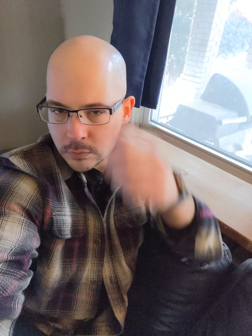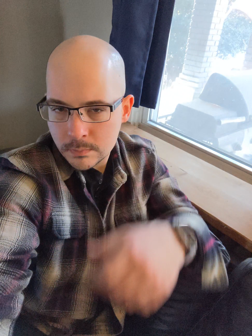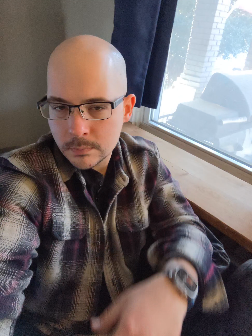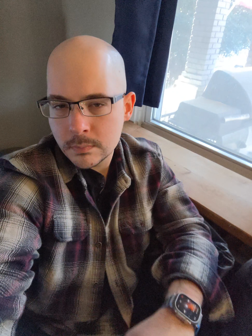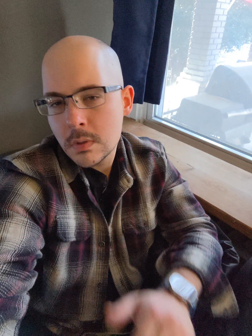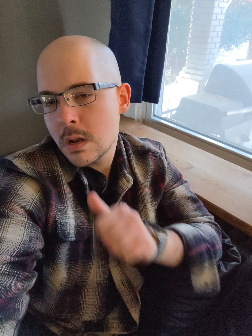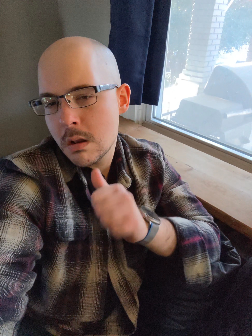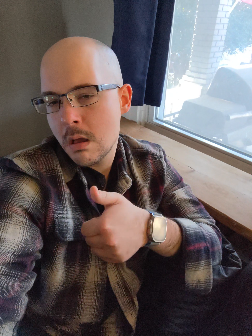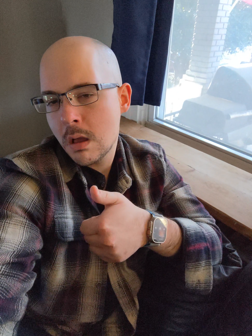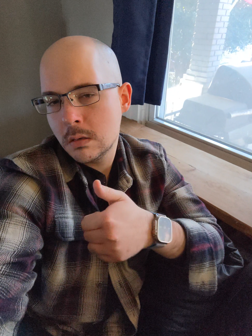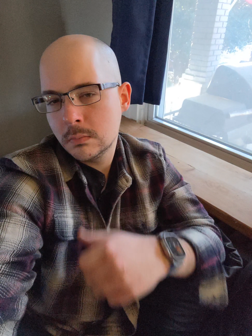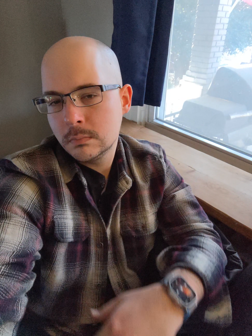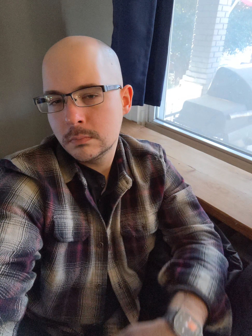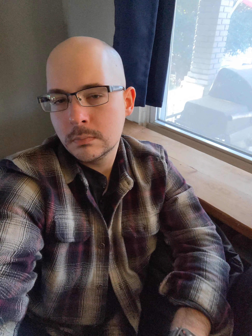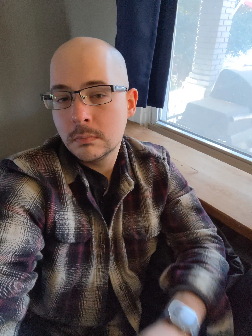not